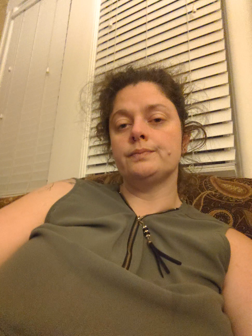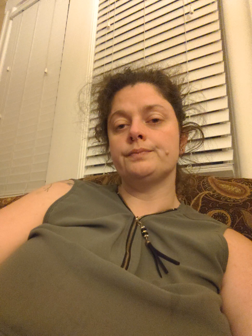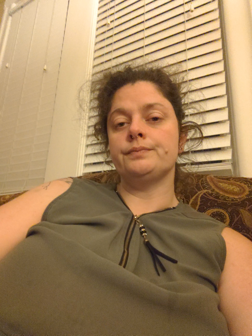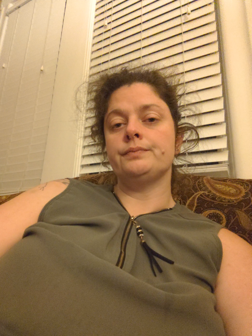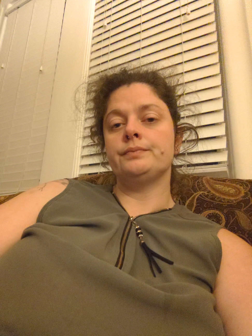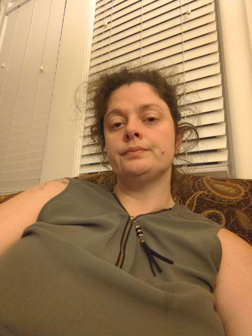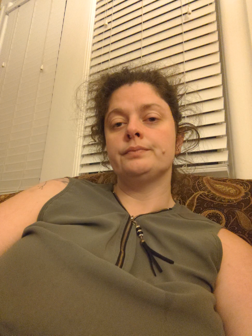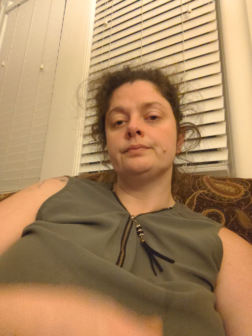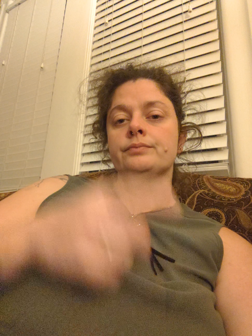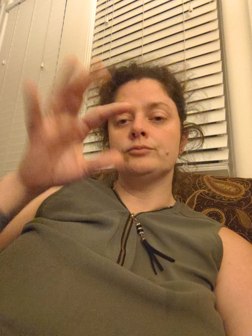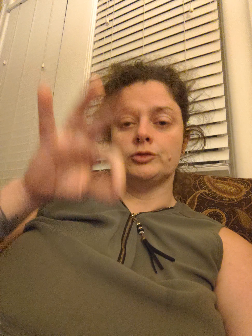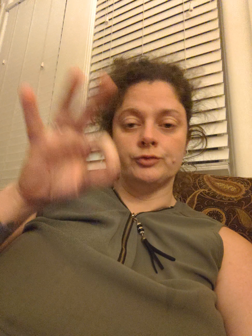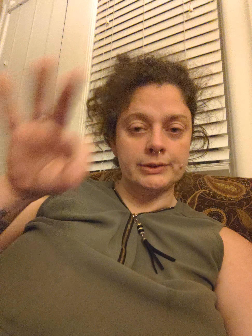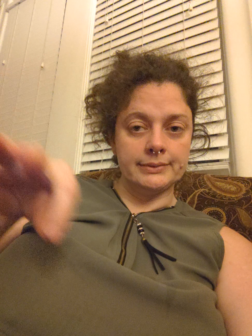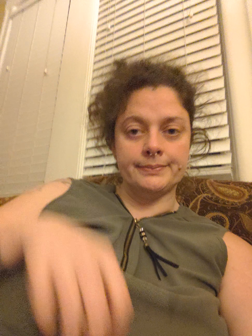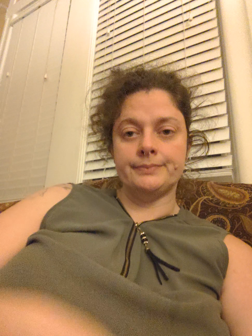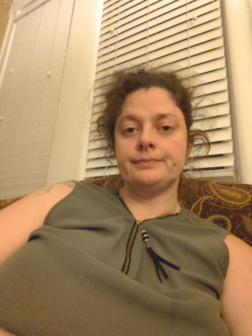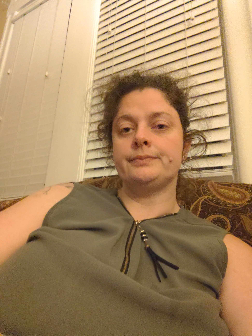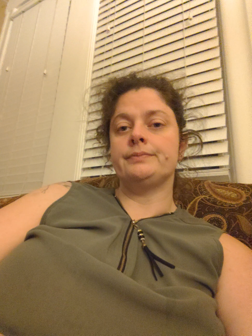french fries